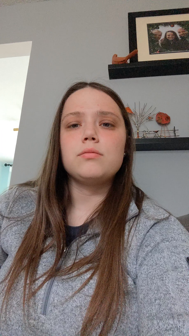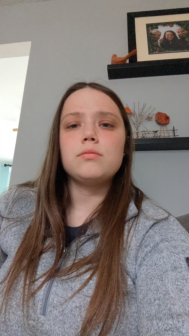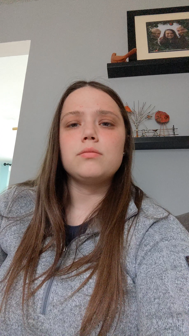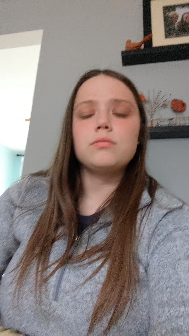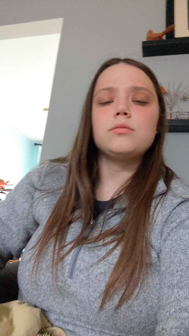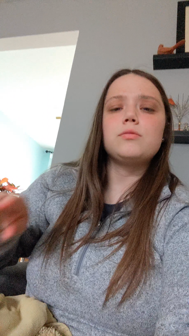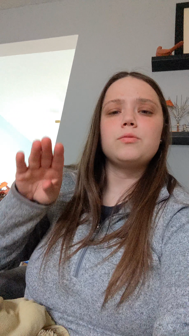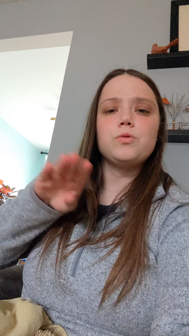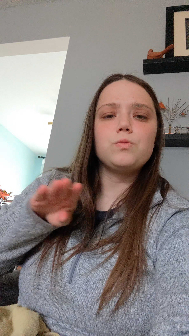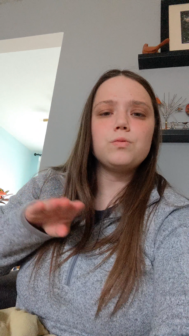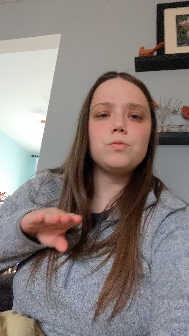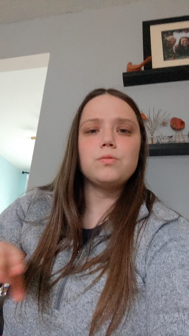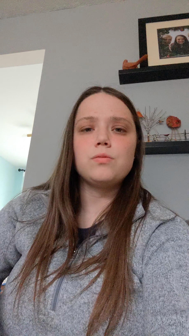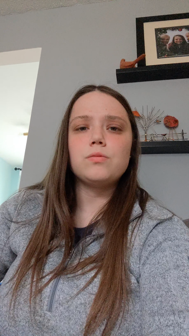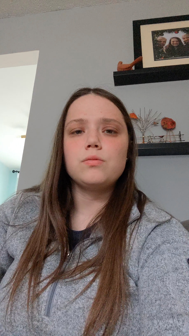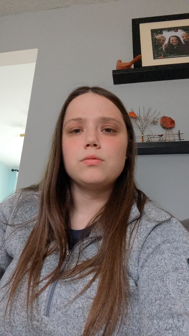boots